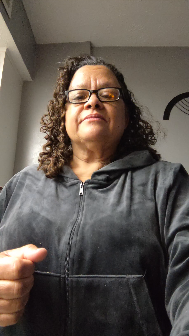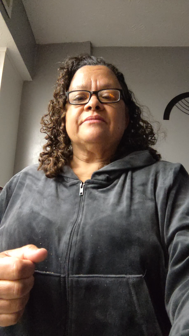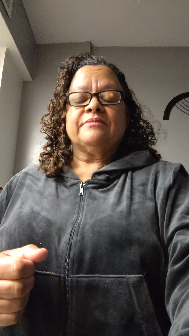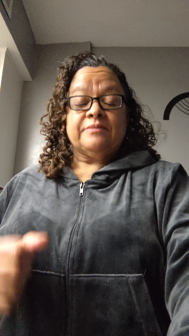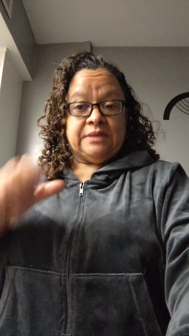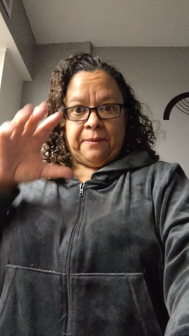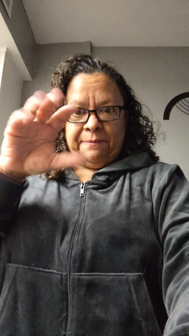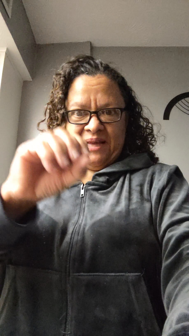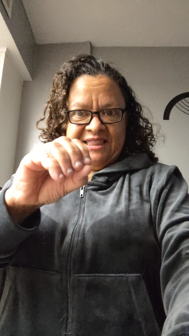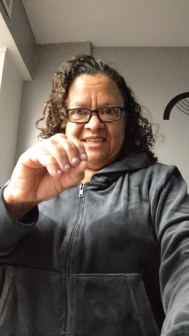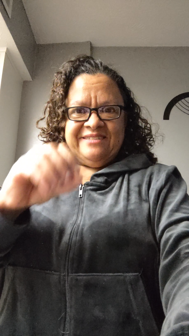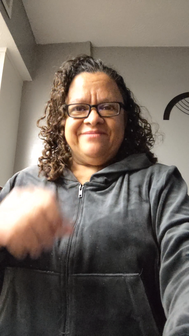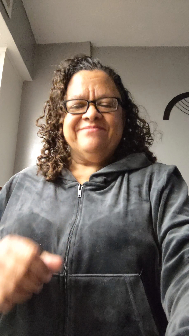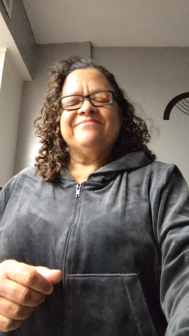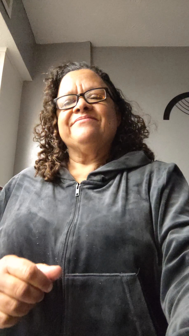bite